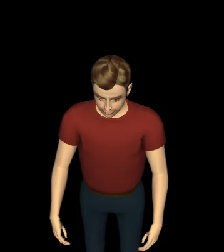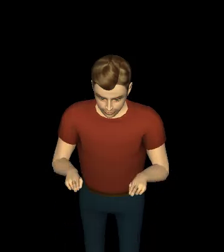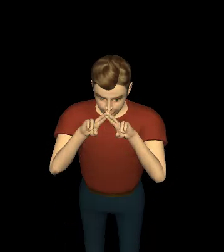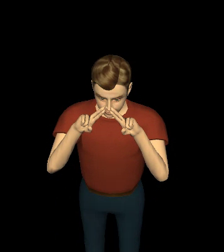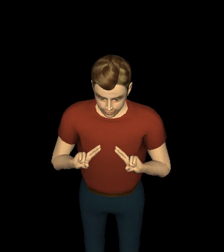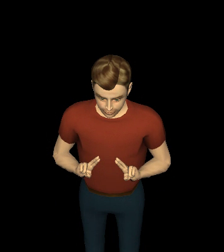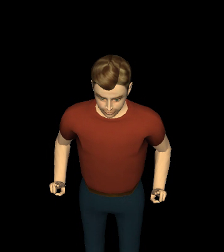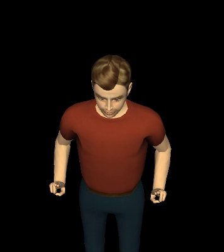دولي